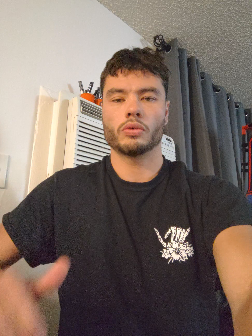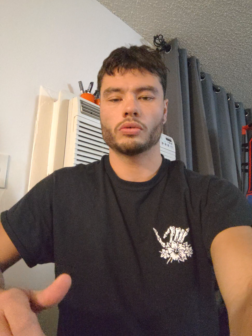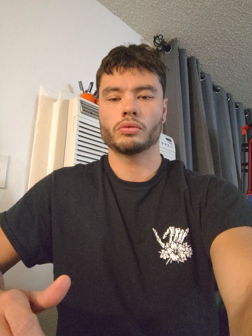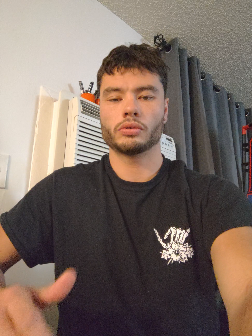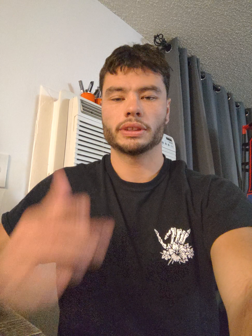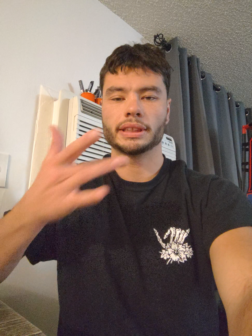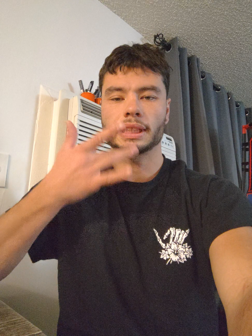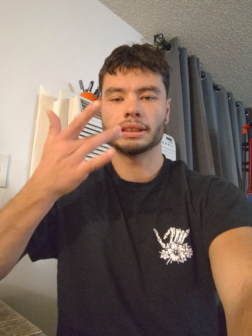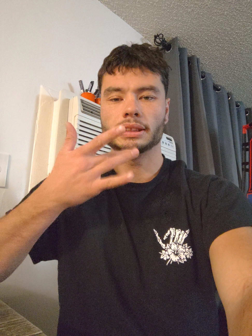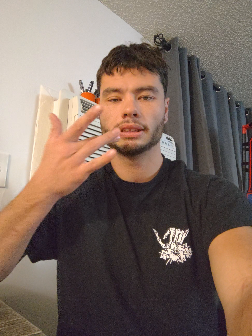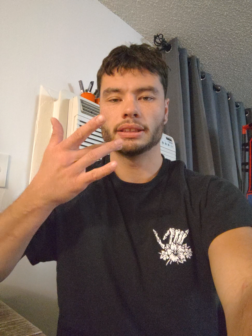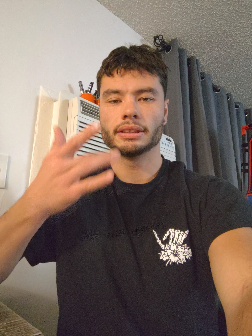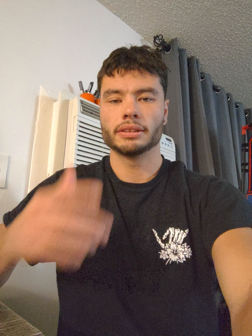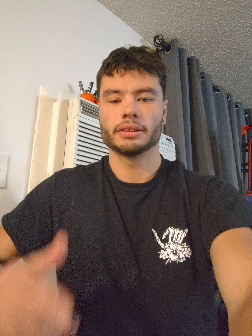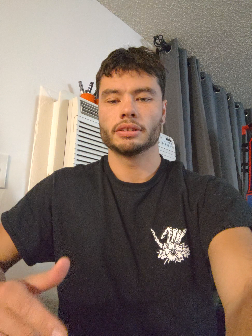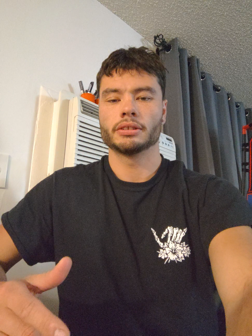taste